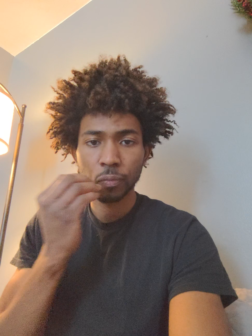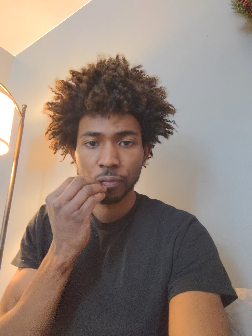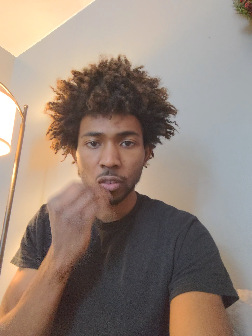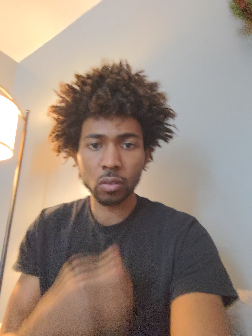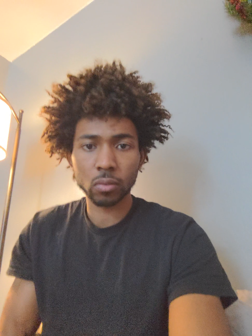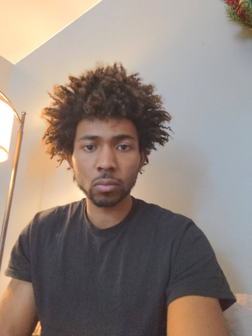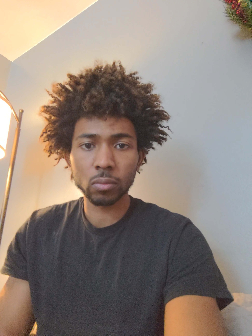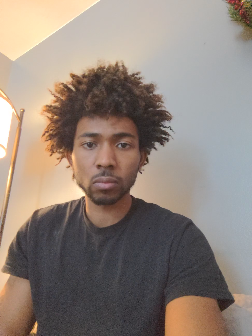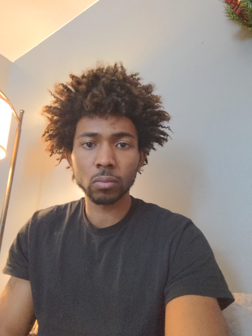snack